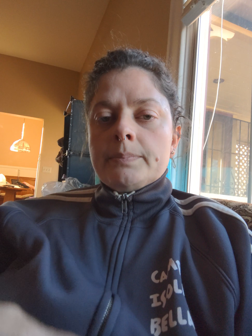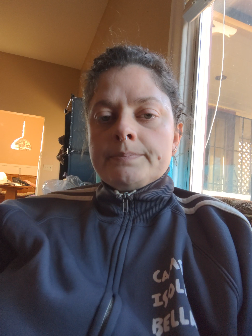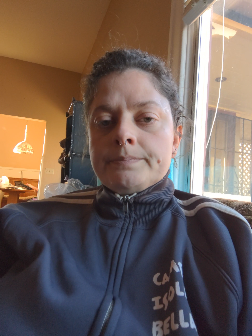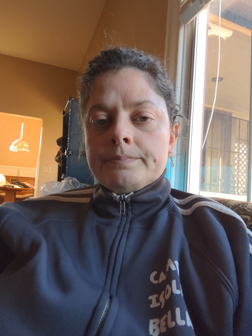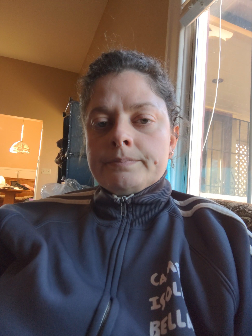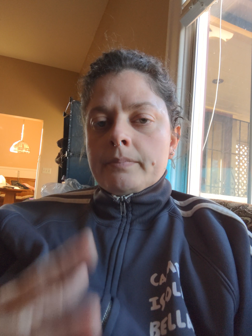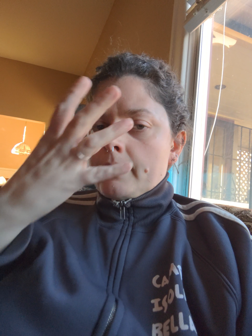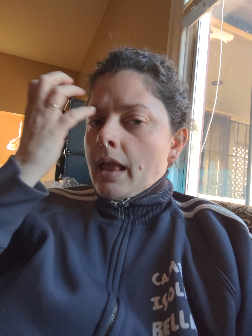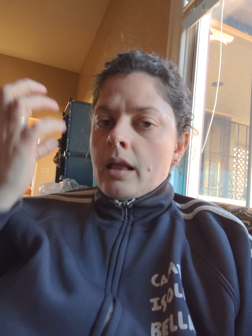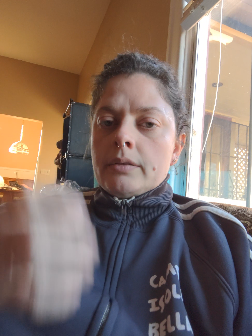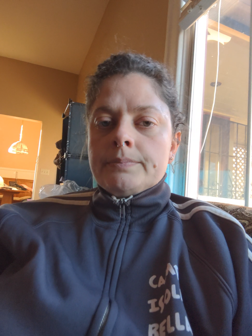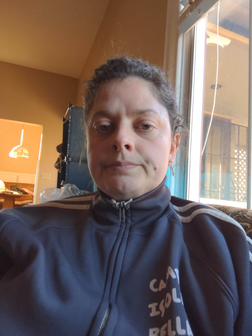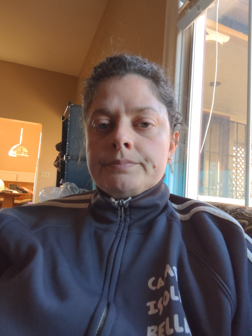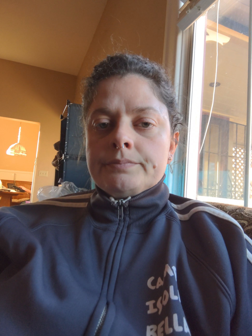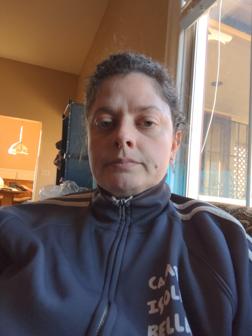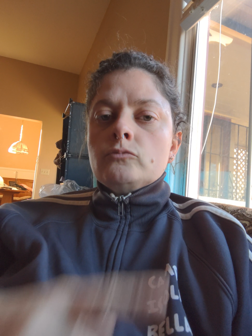mad